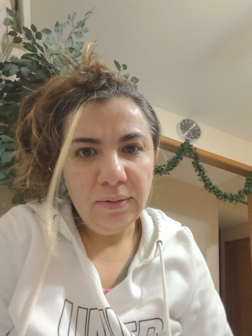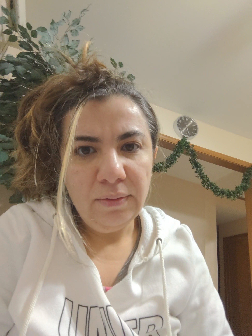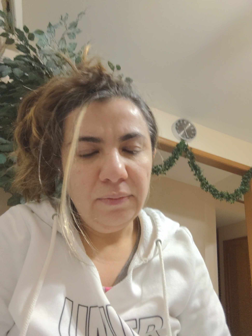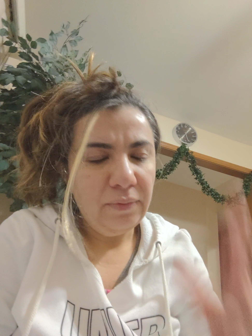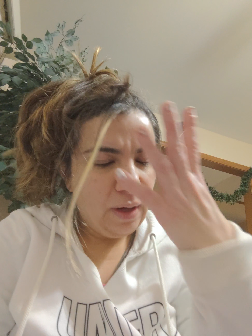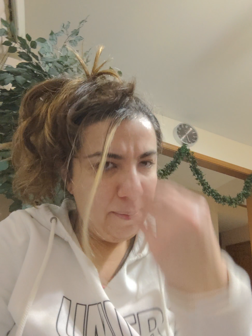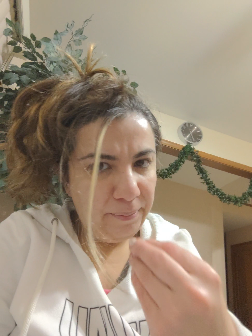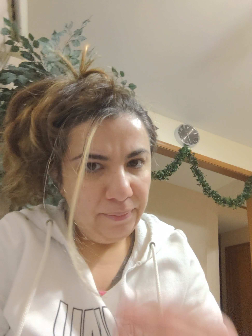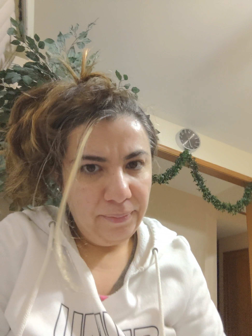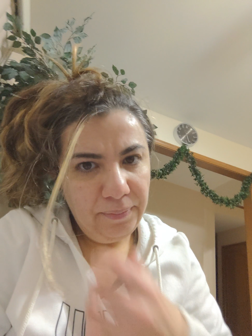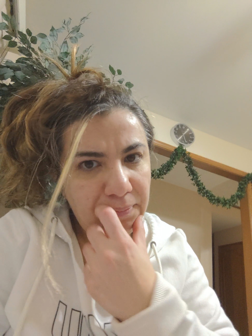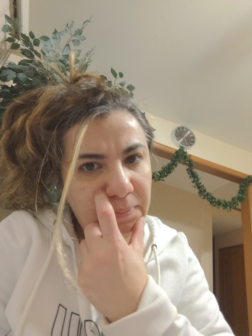nap